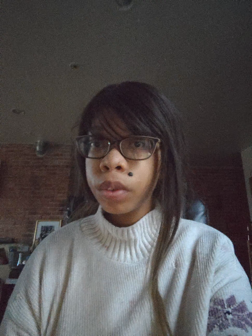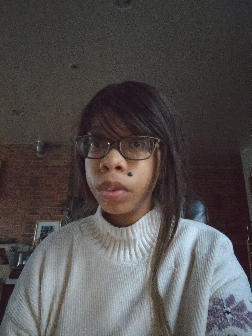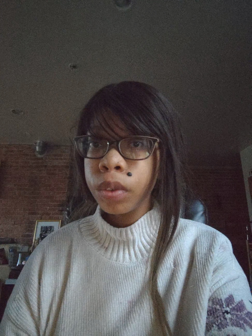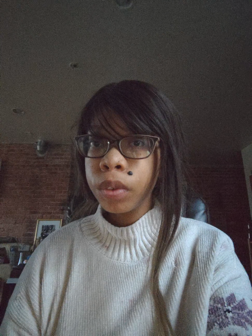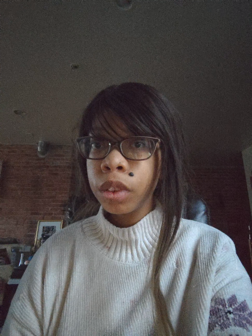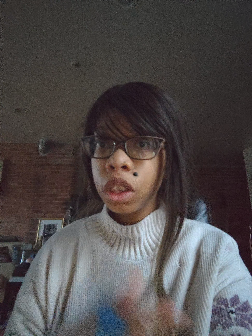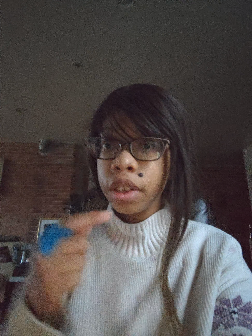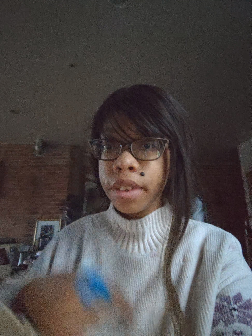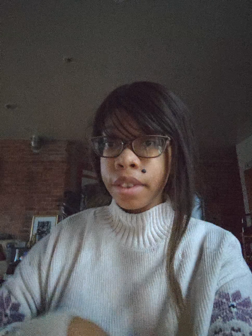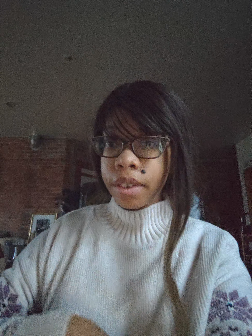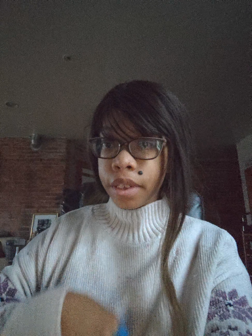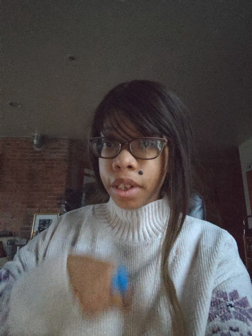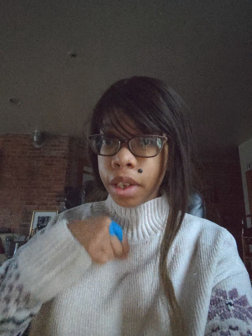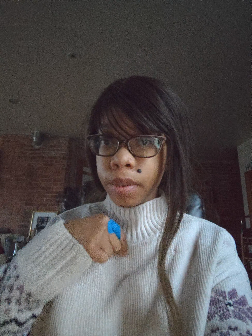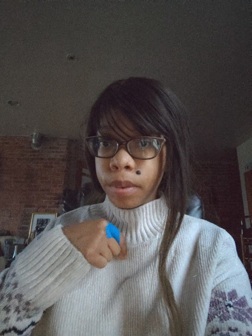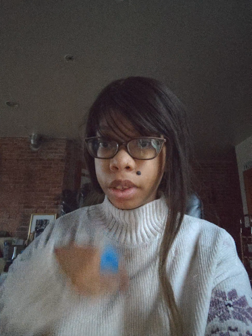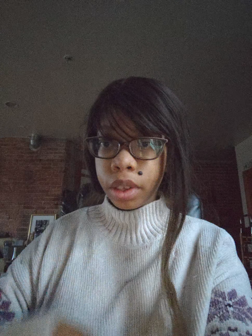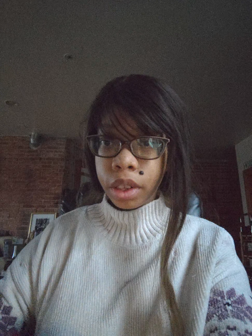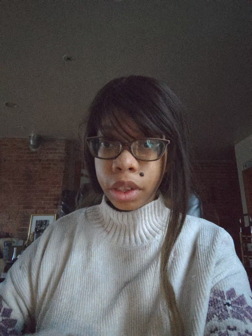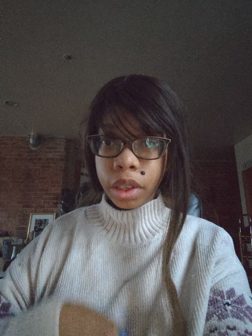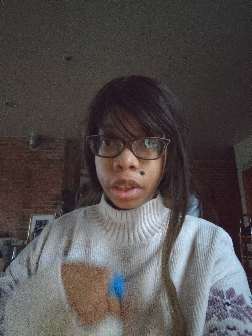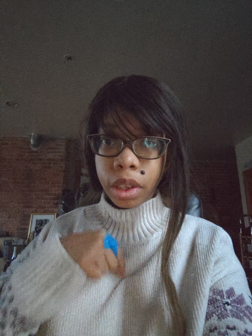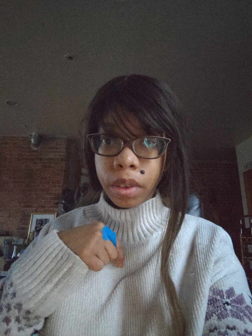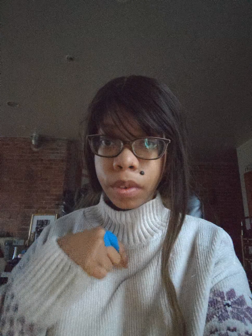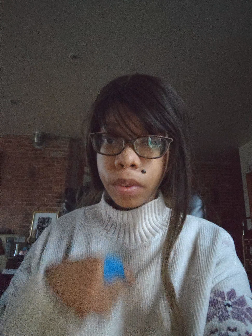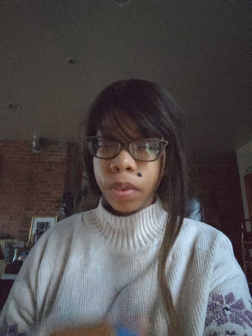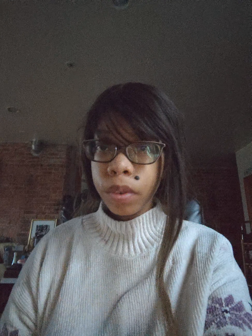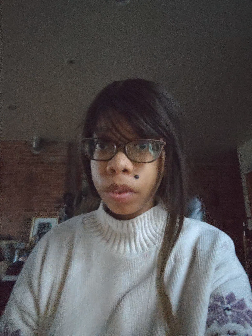zipper